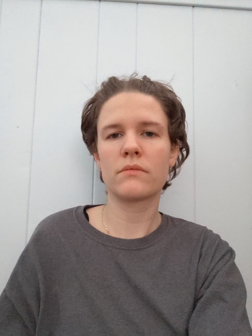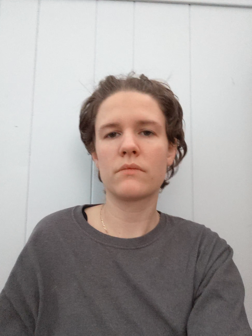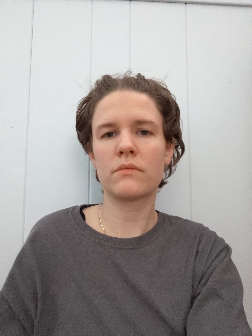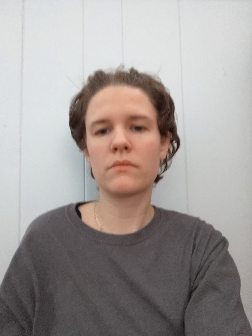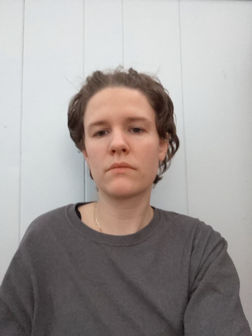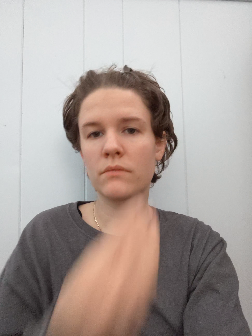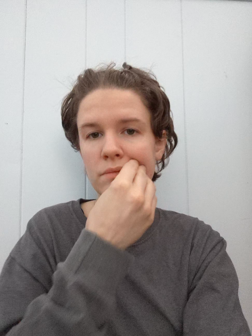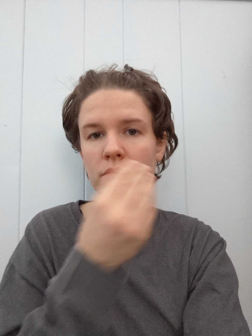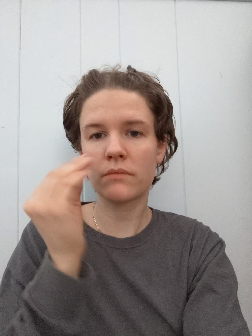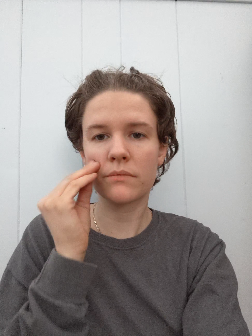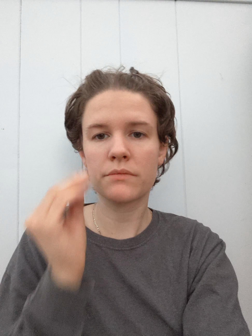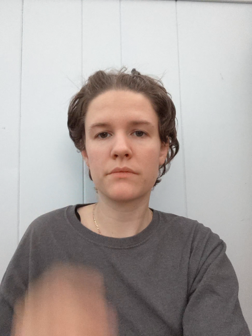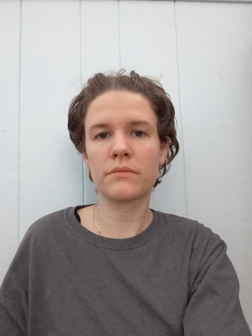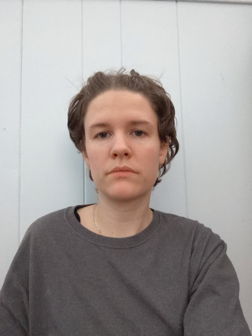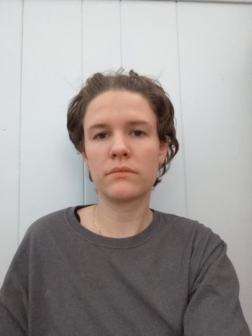flower